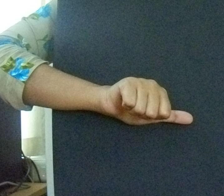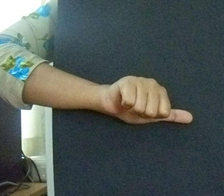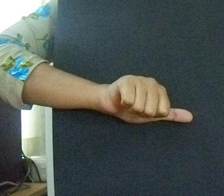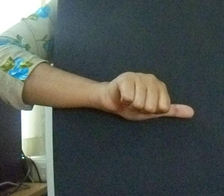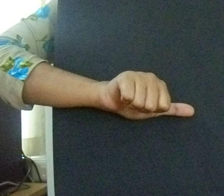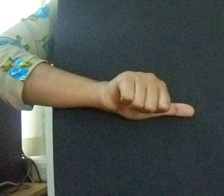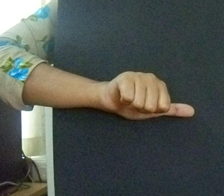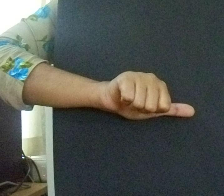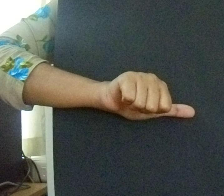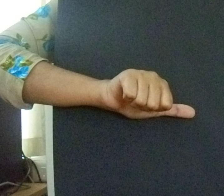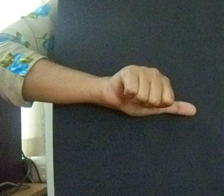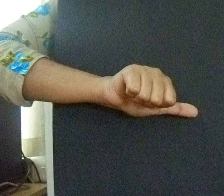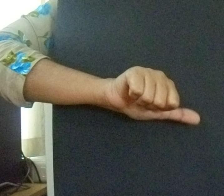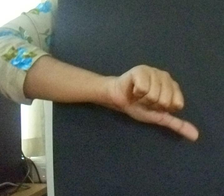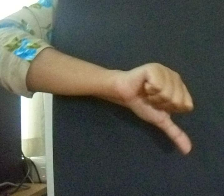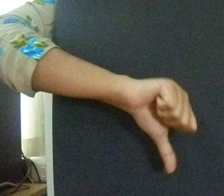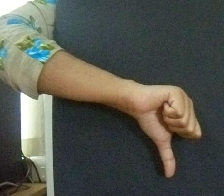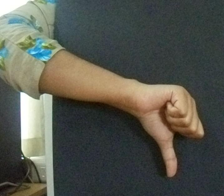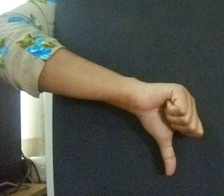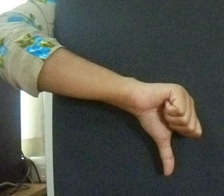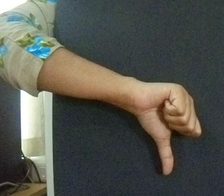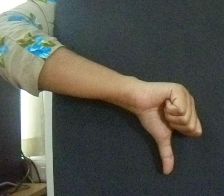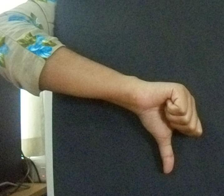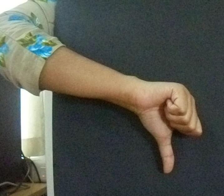lose